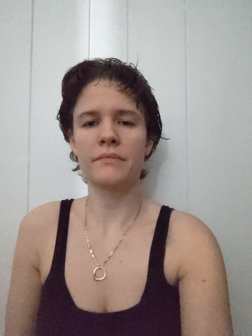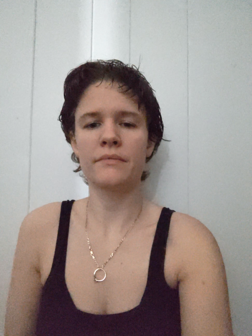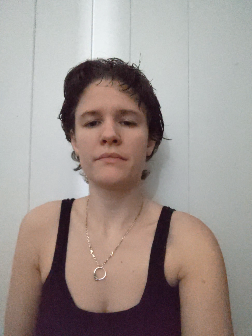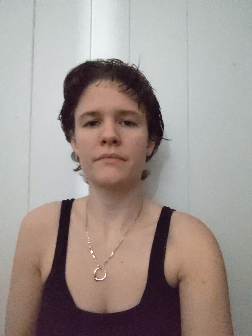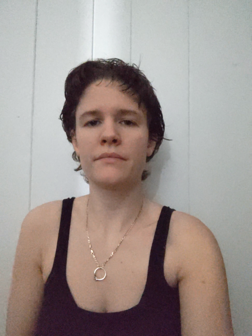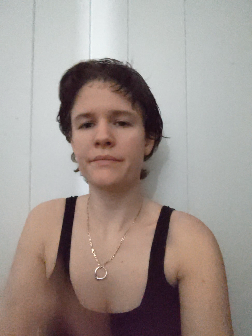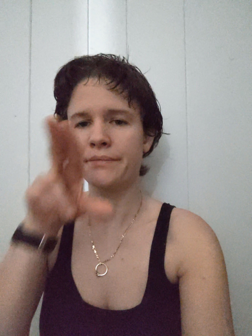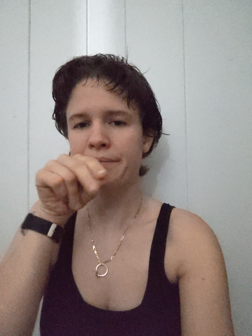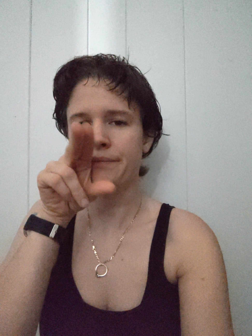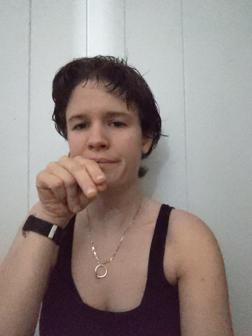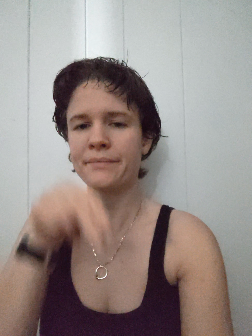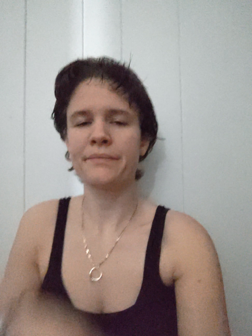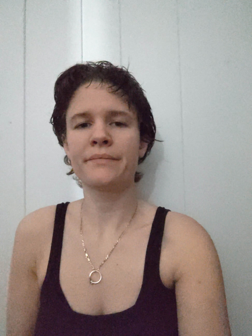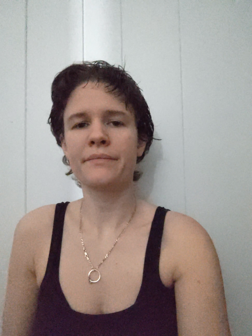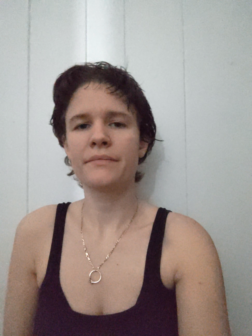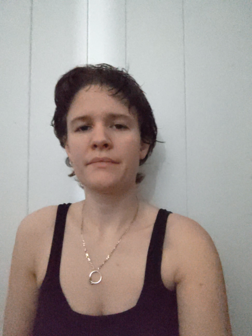duck